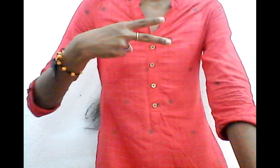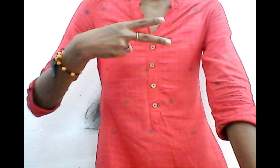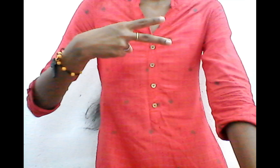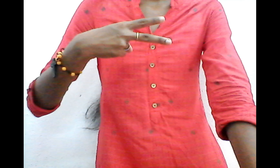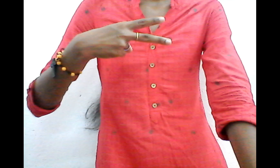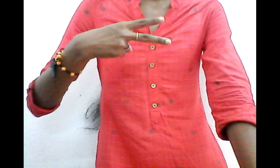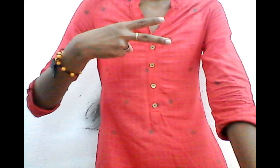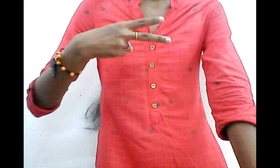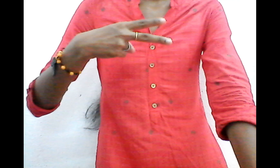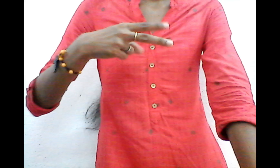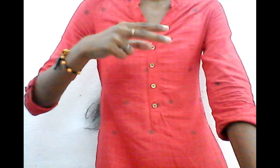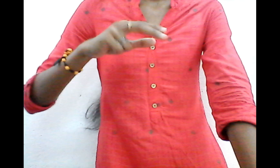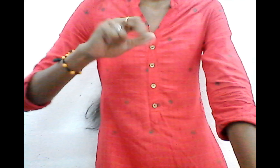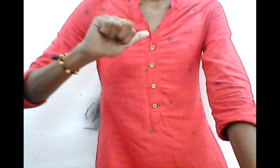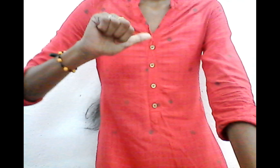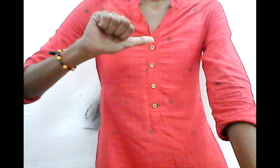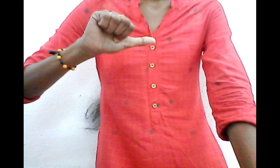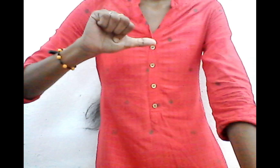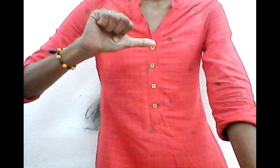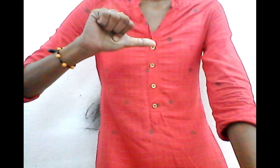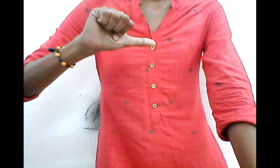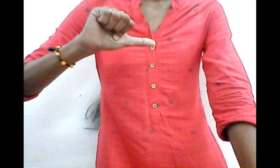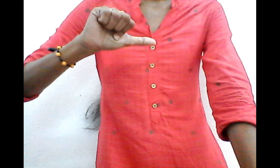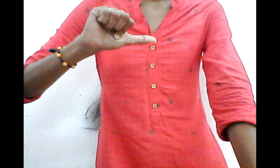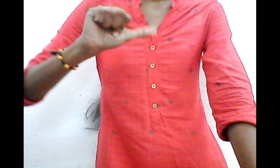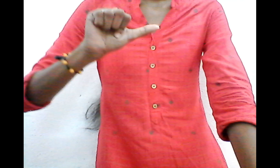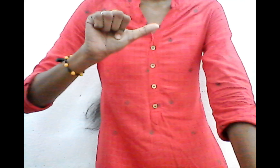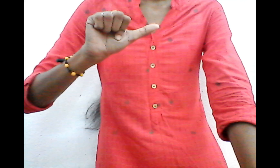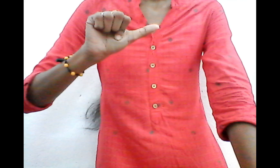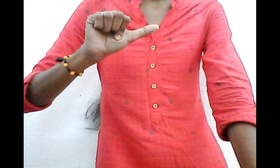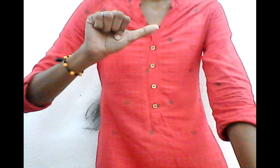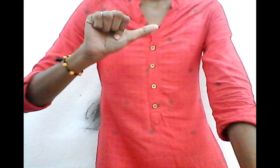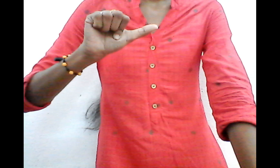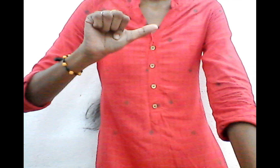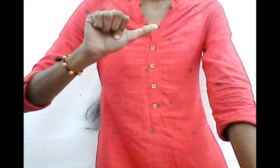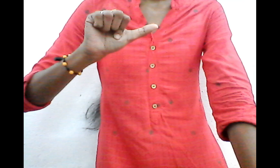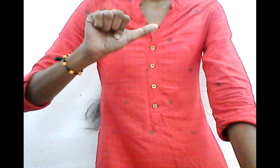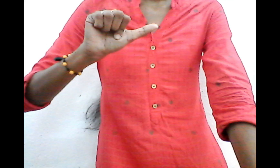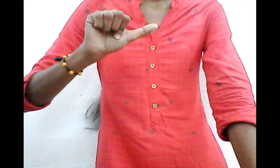ഐ